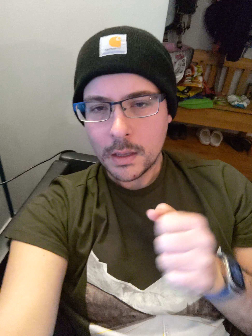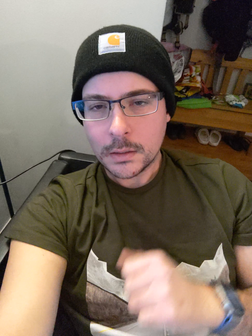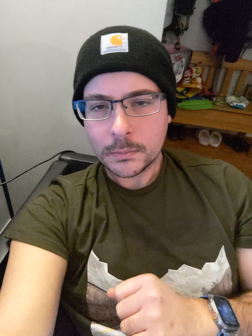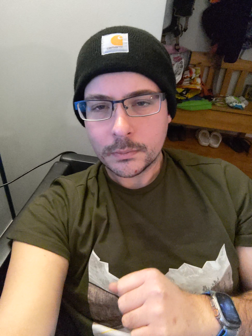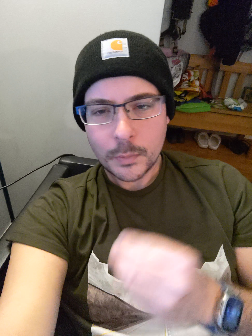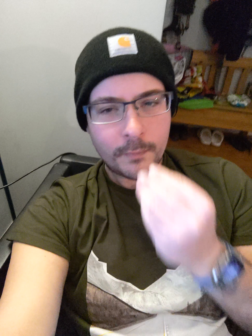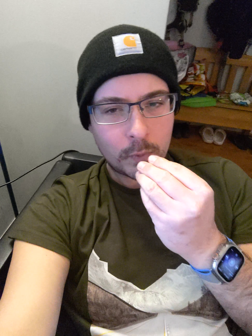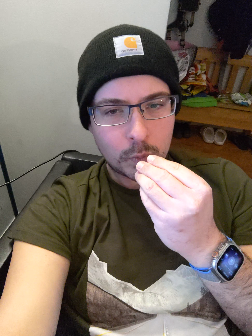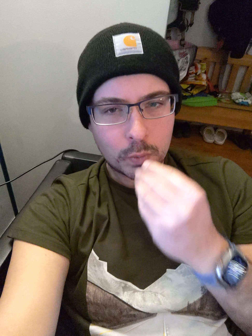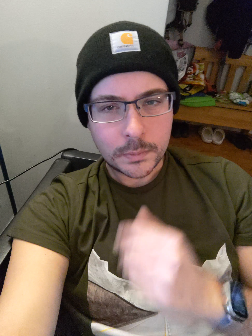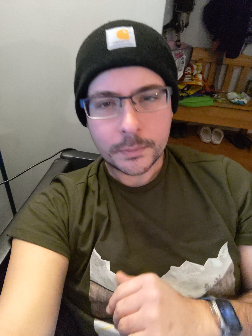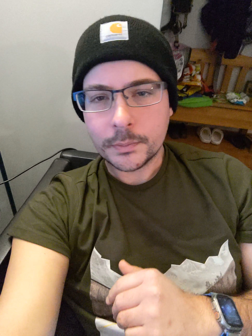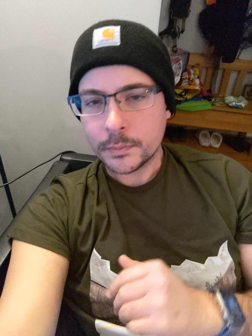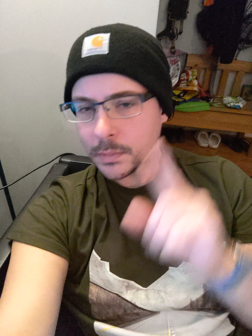food